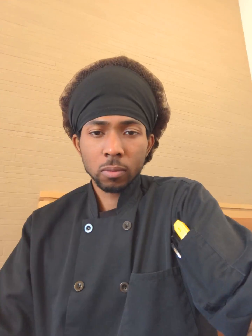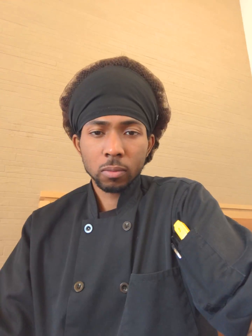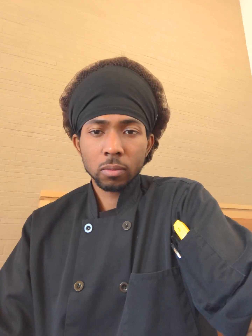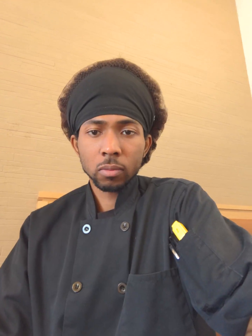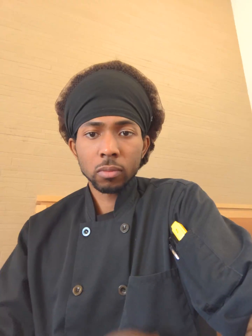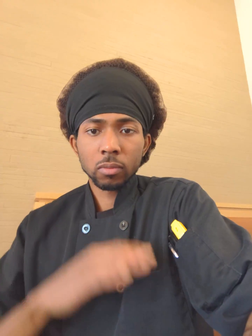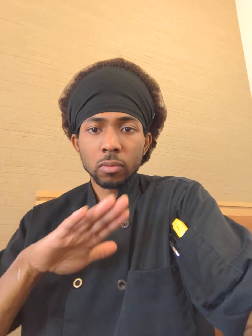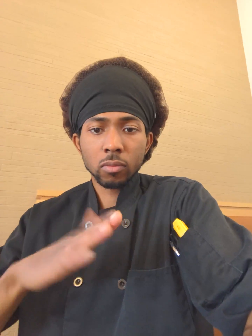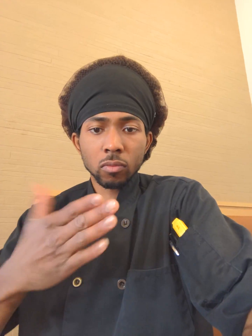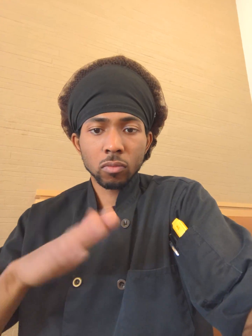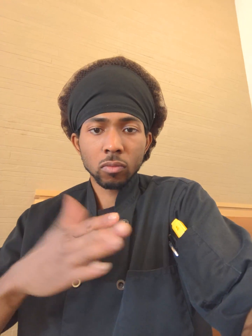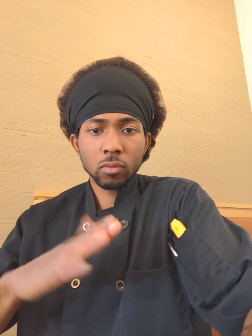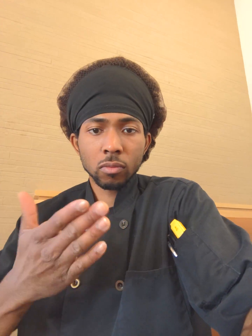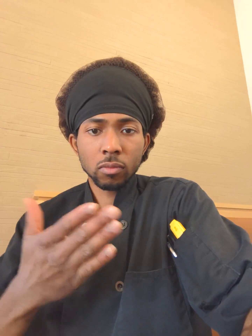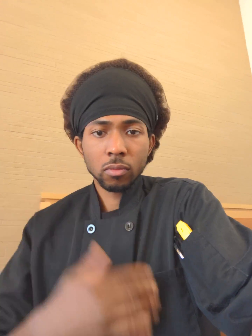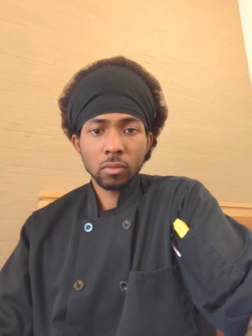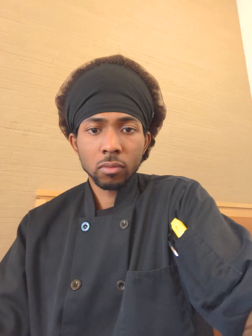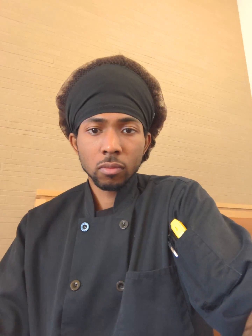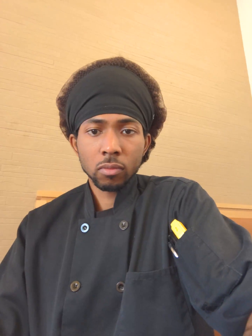cook